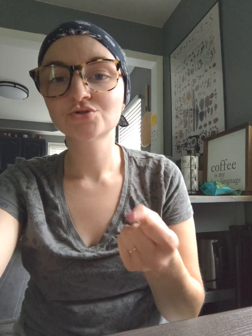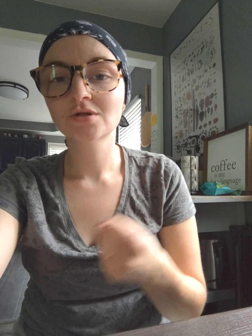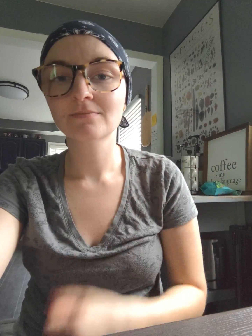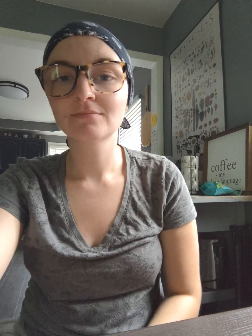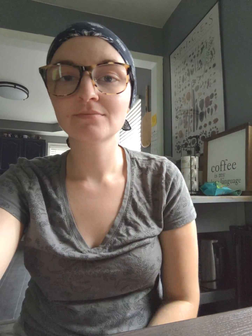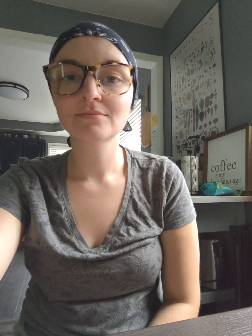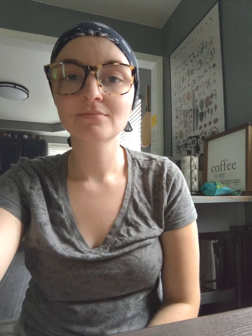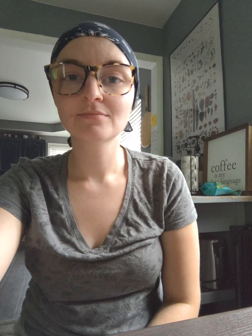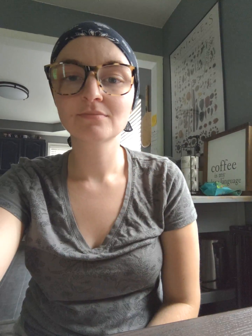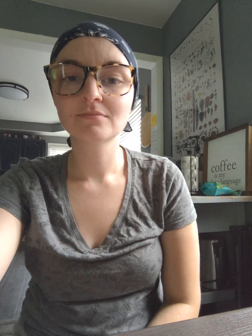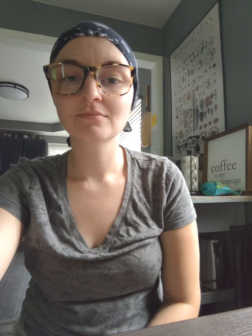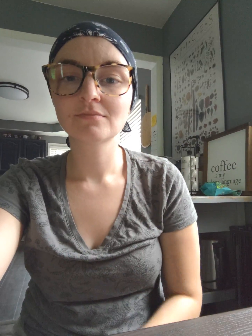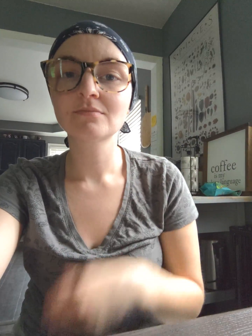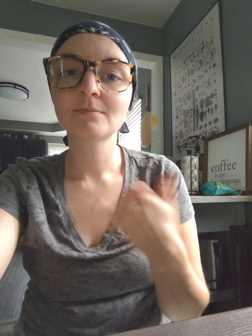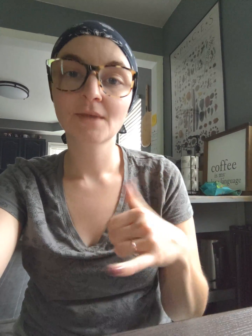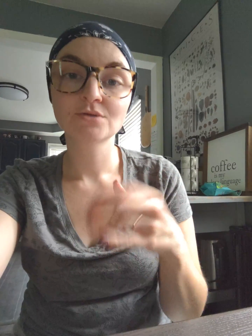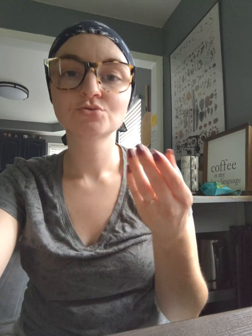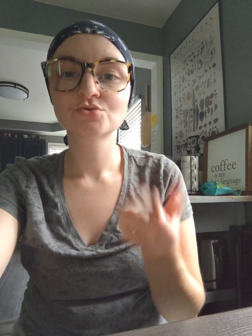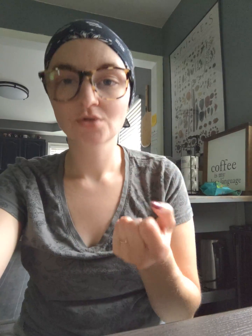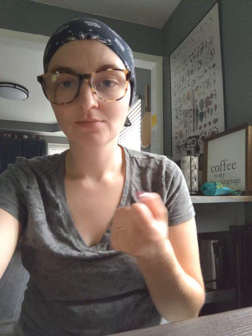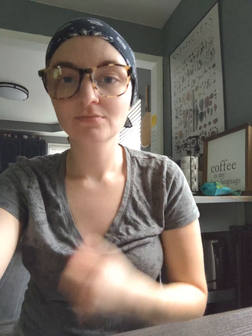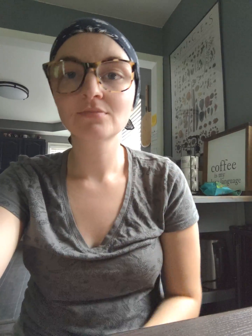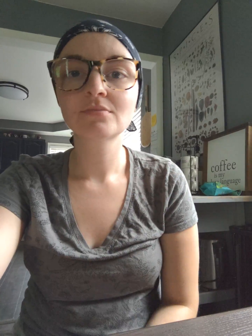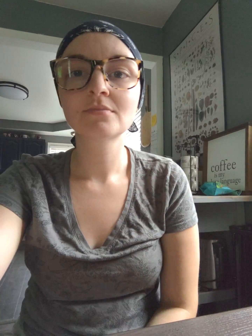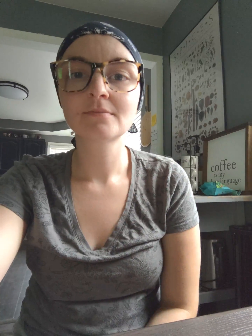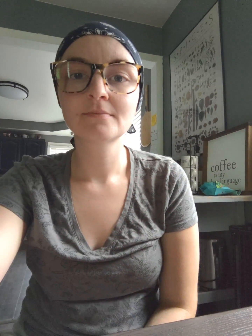play dough